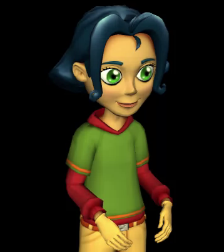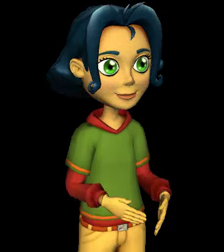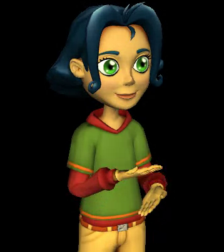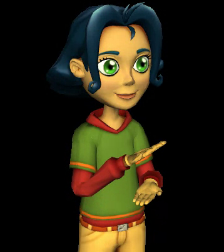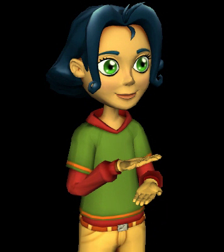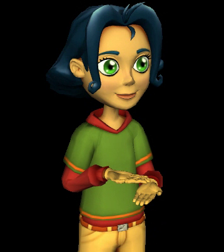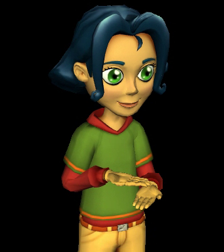يثبت